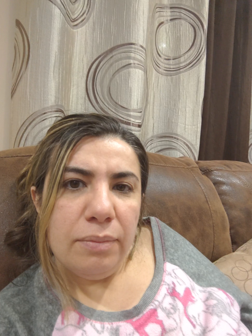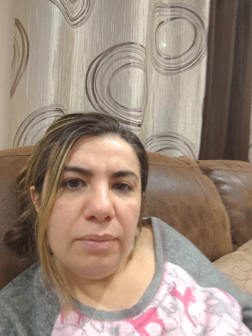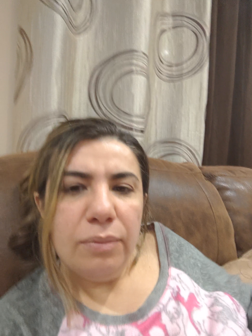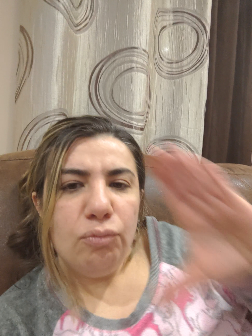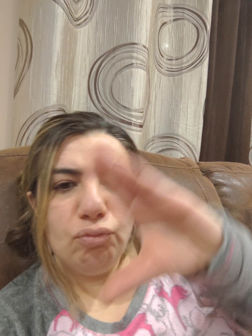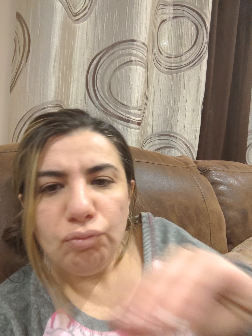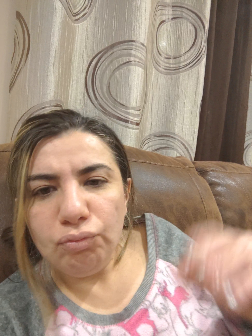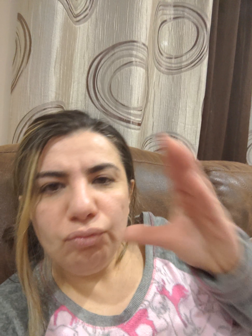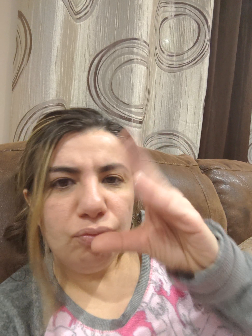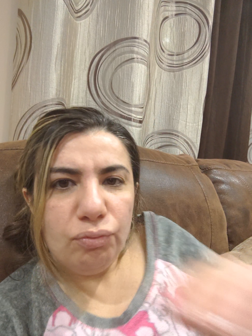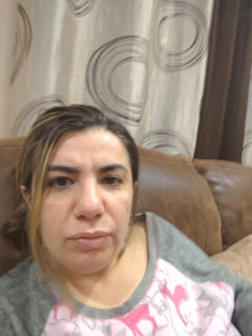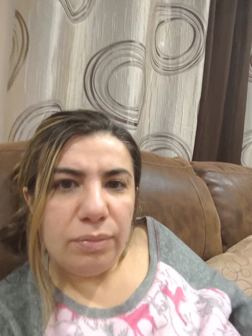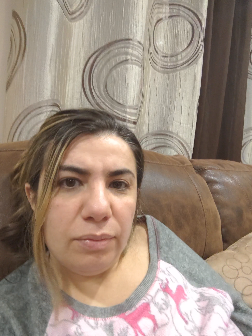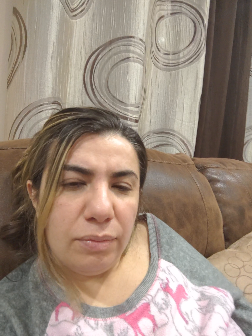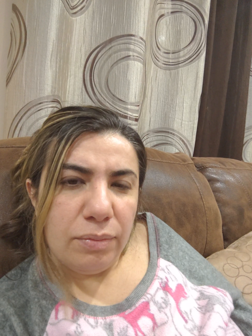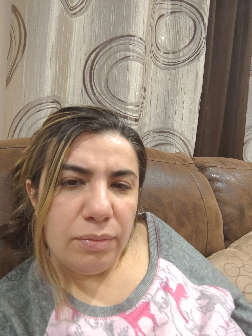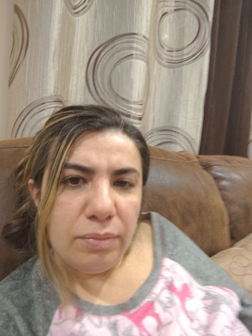story